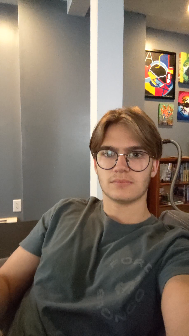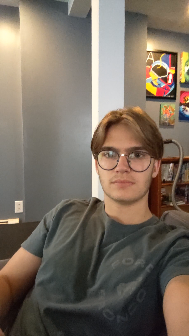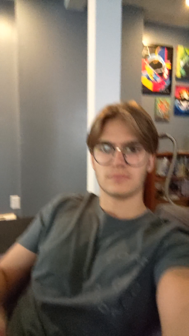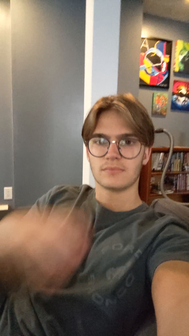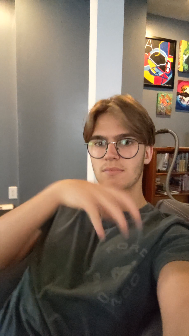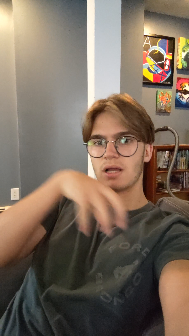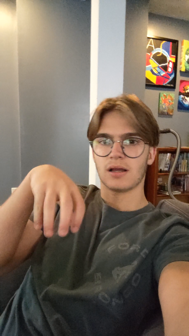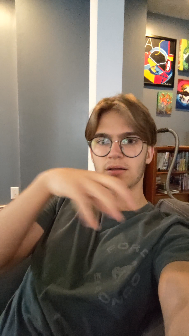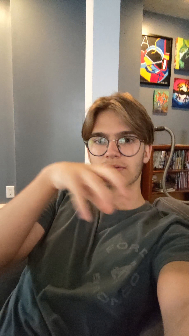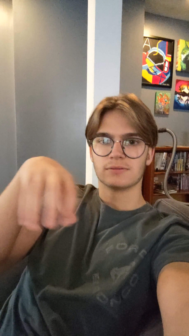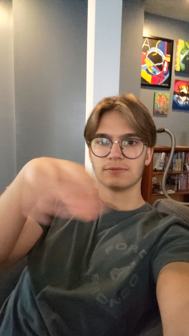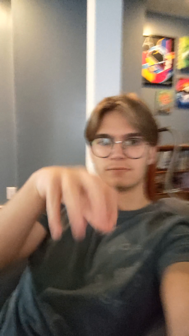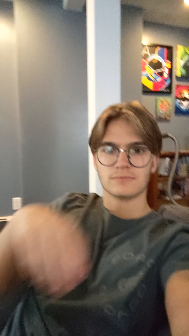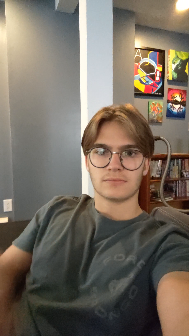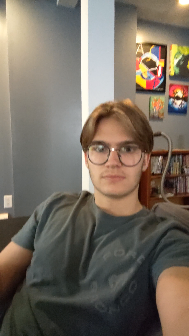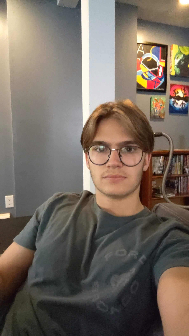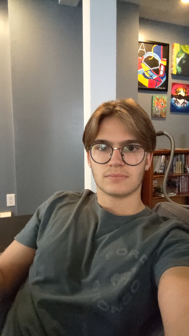block